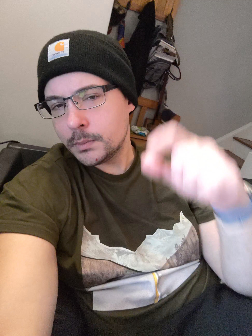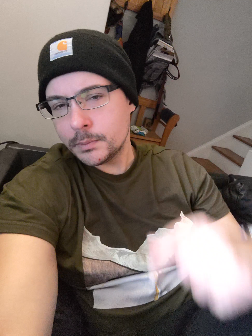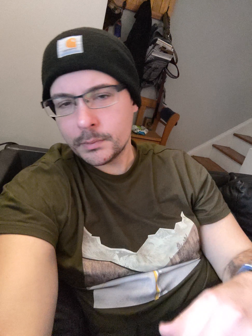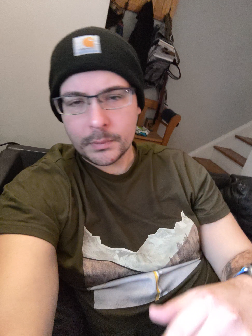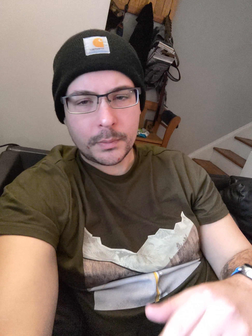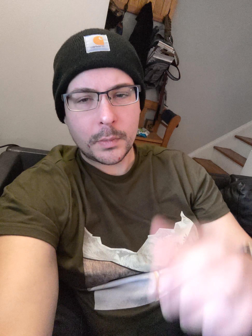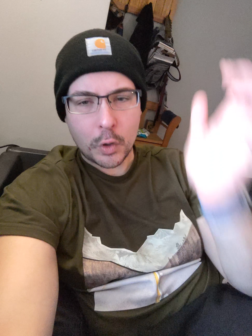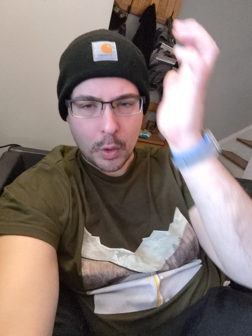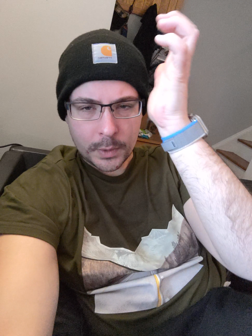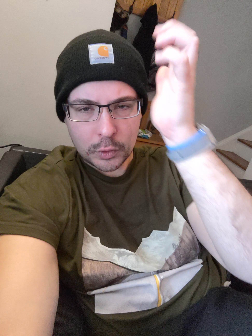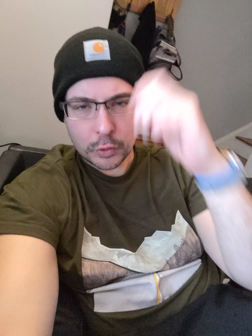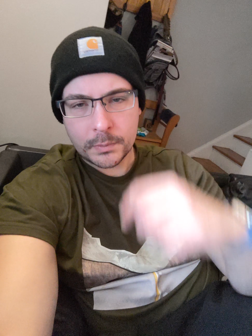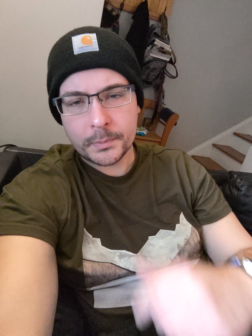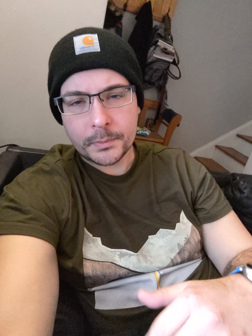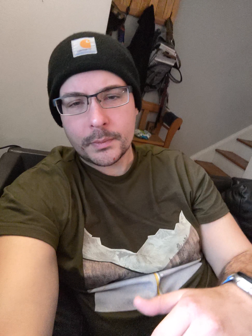garbage